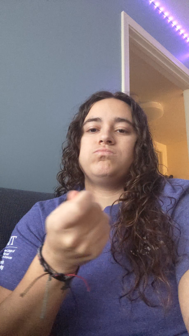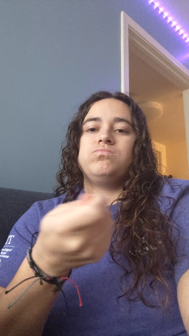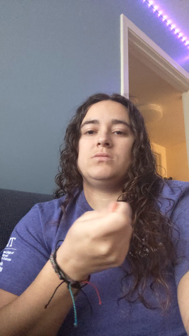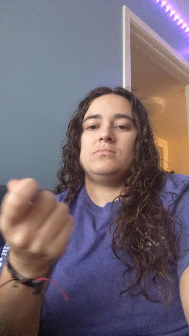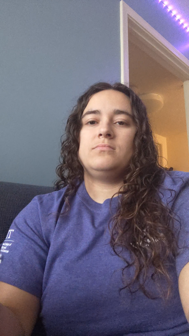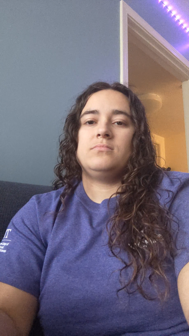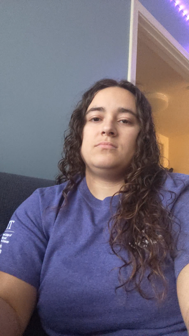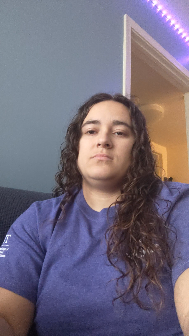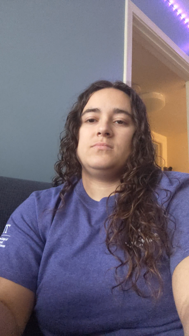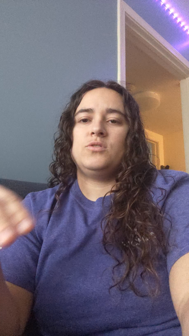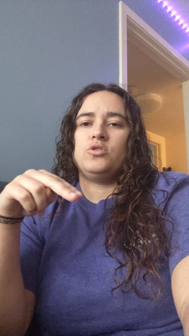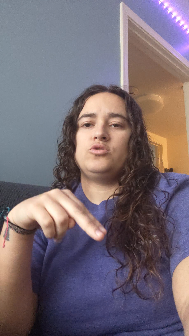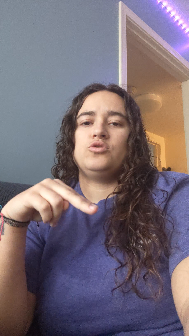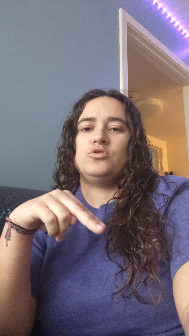nurse